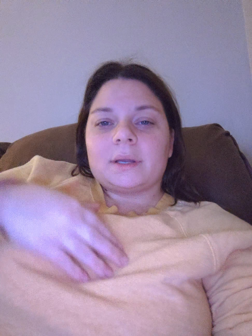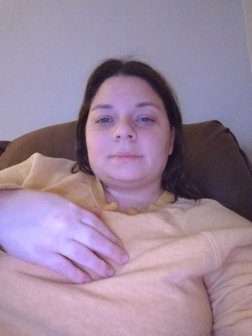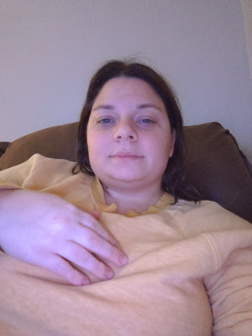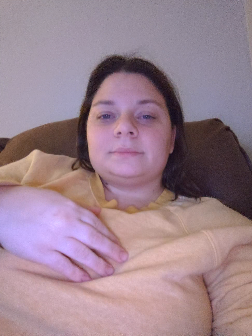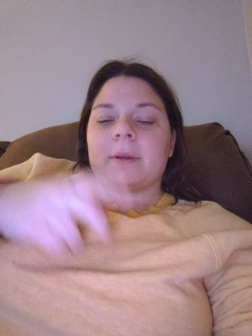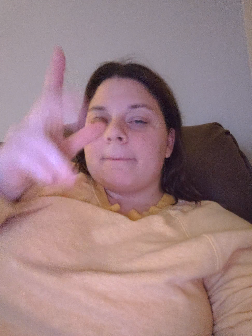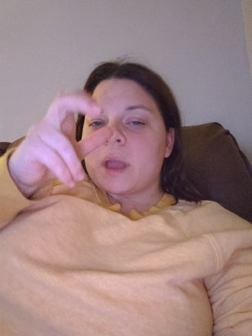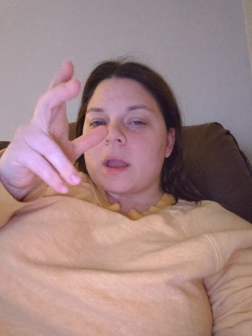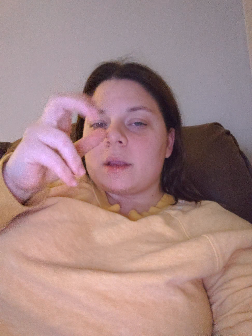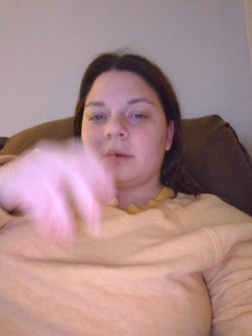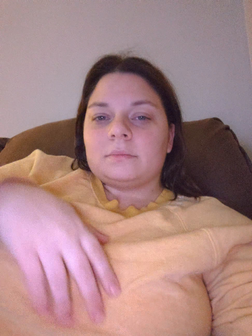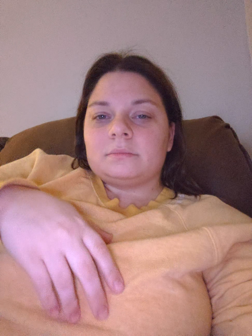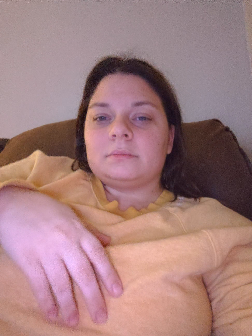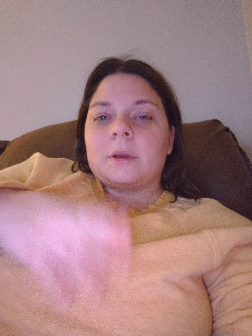bug